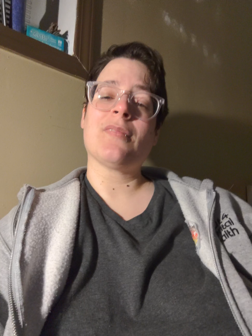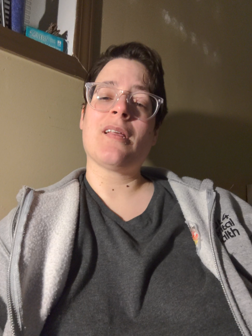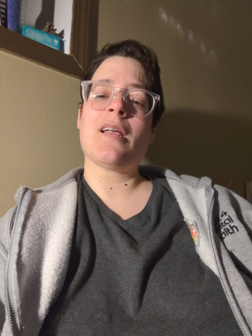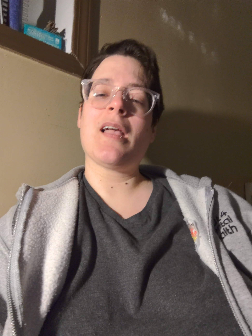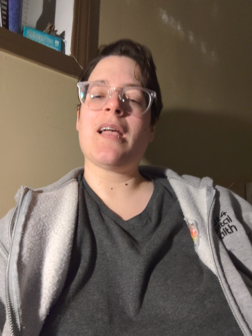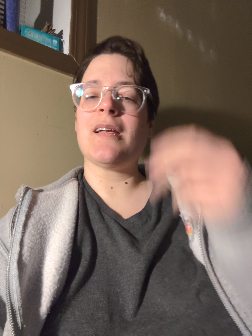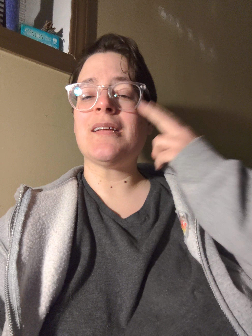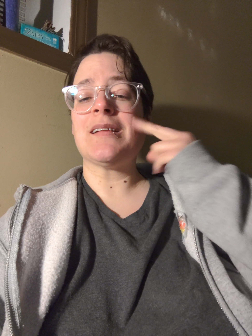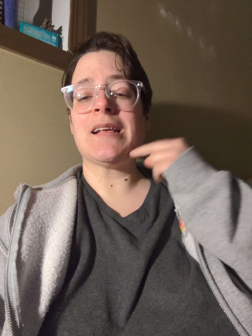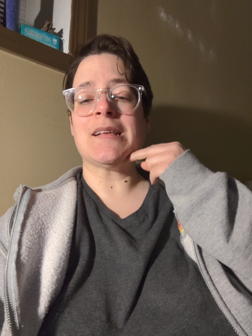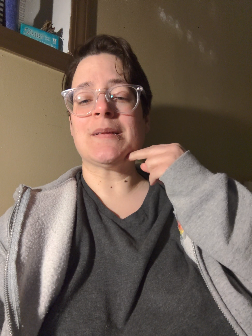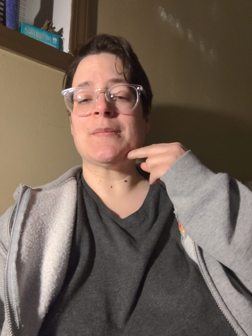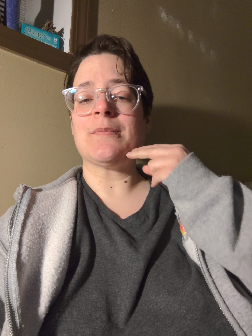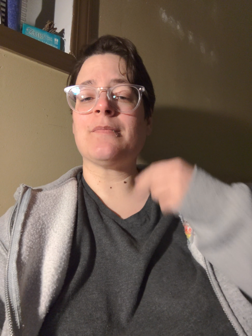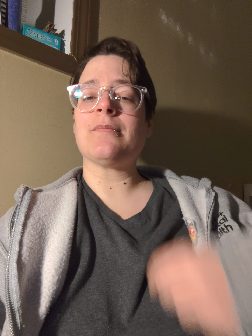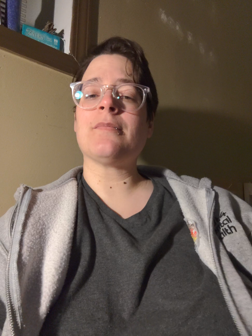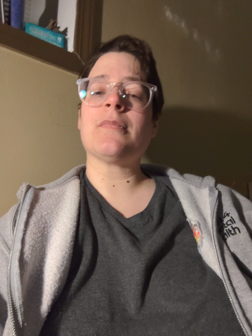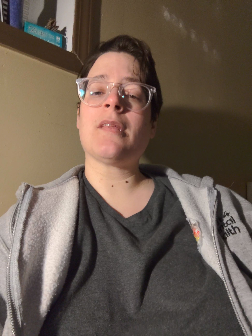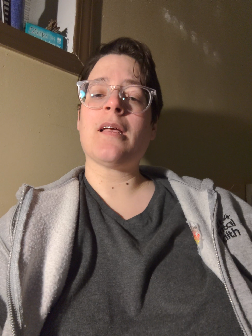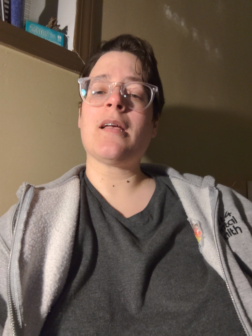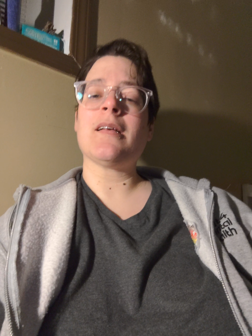head